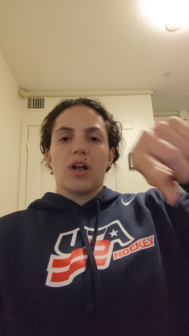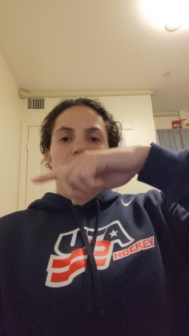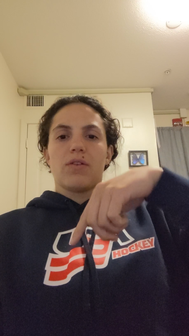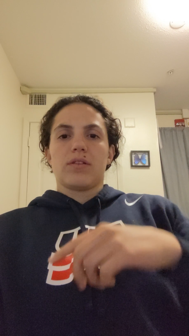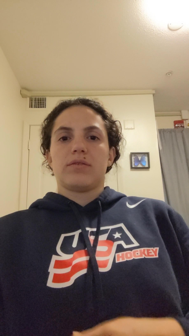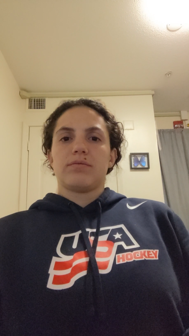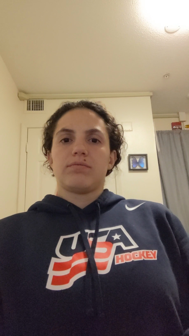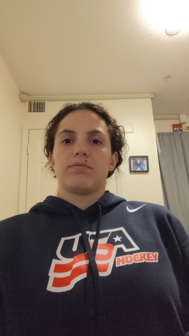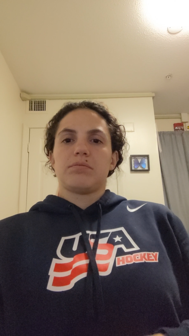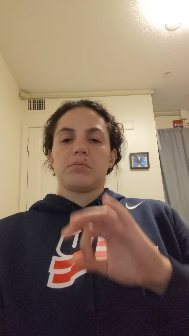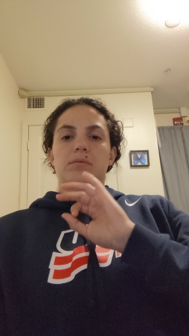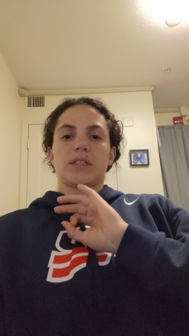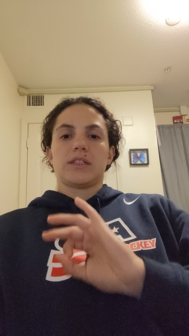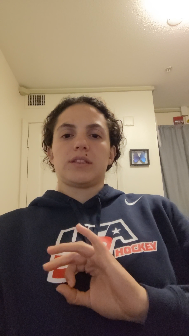button